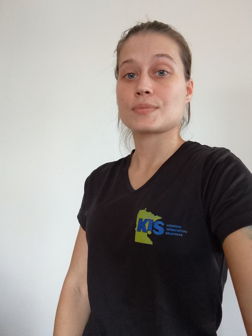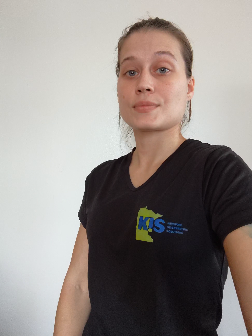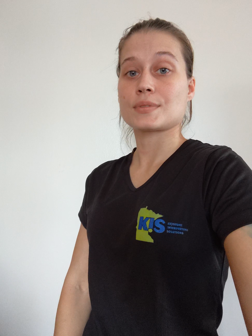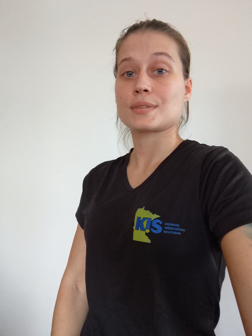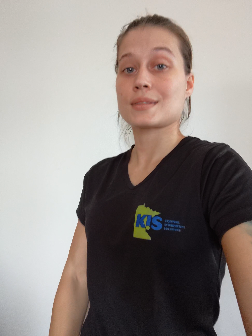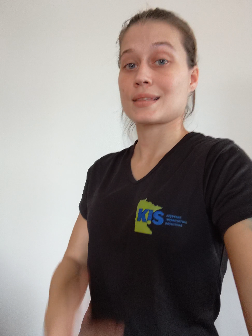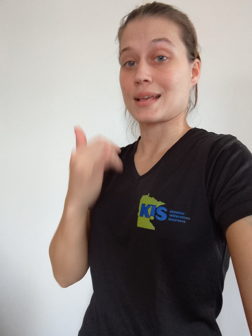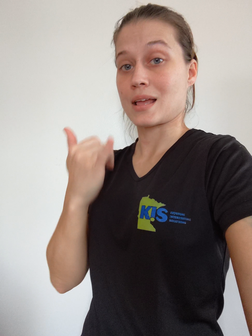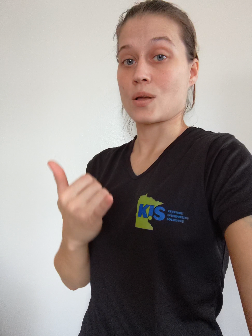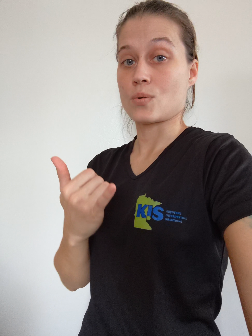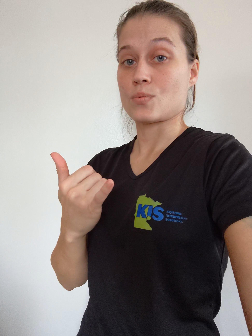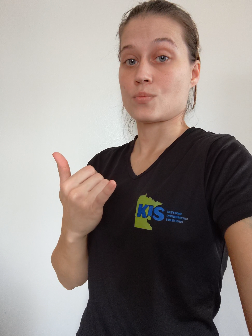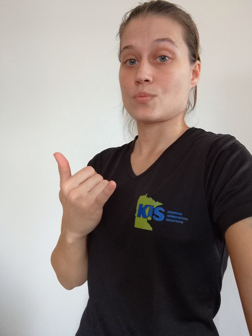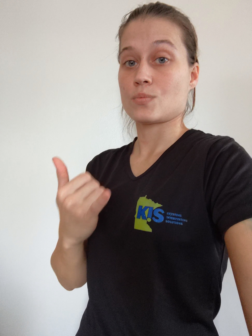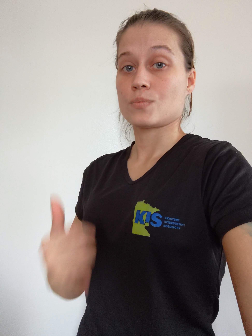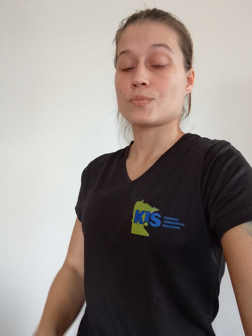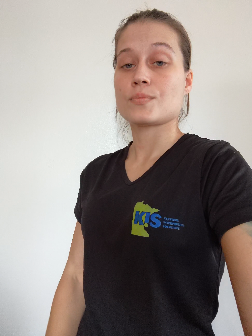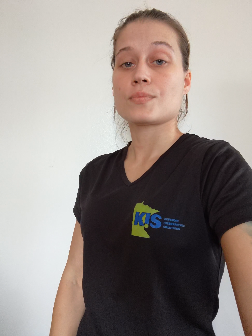now